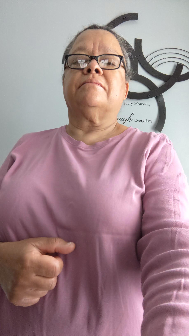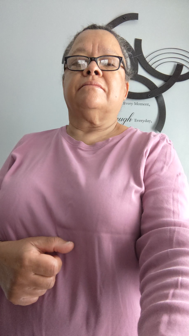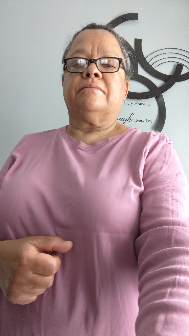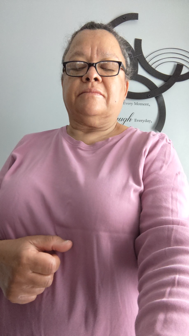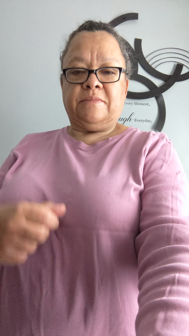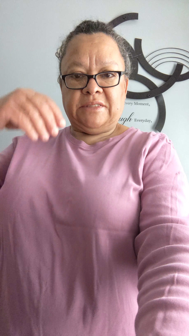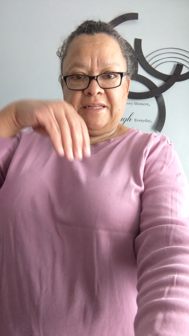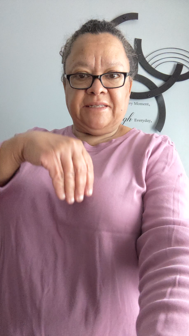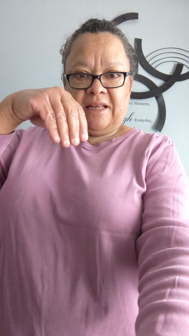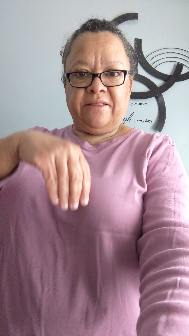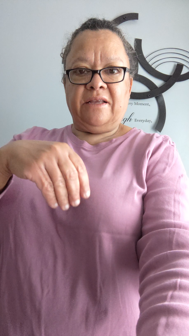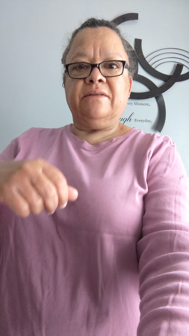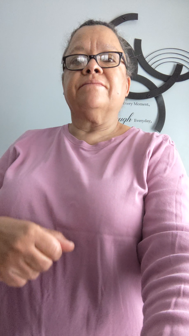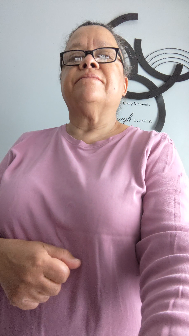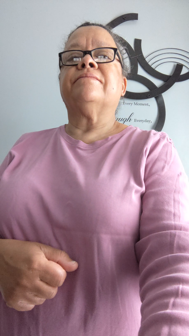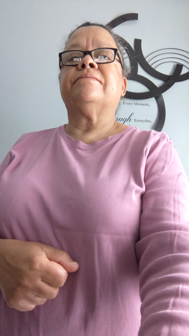inside